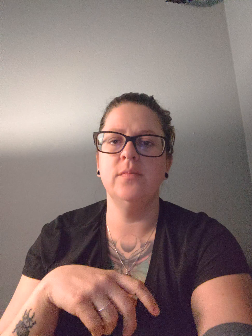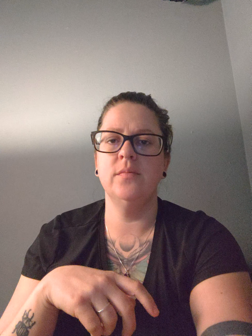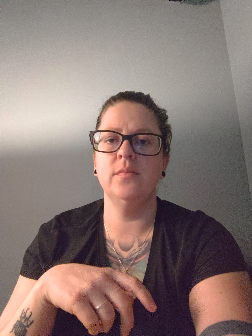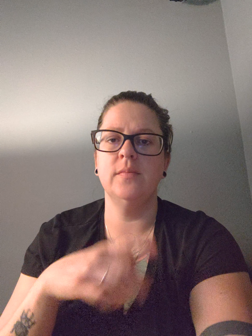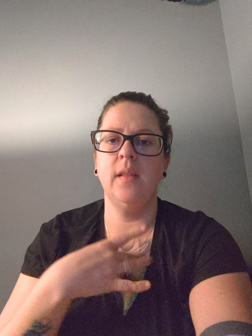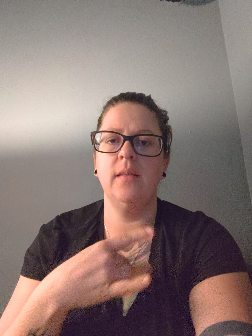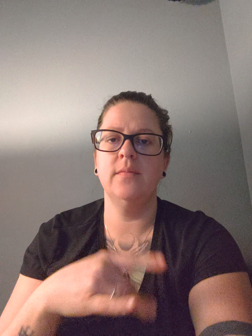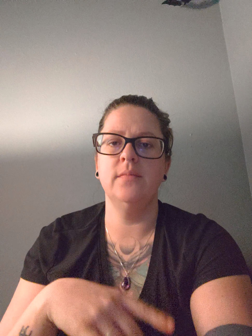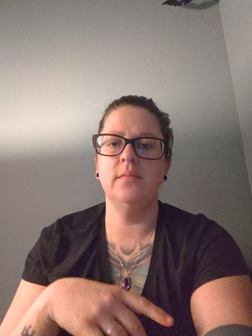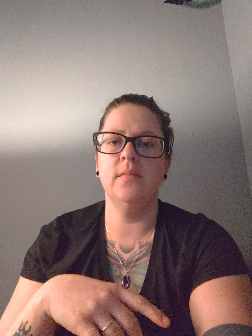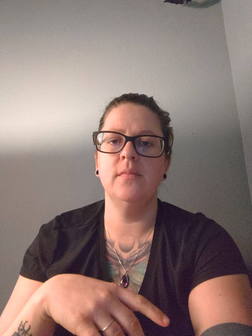like